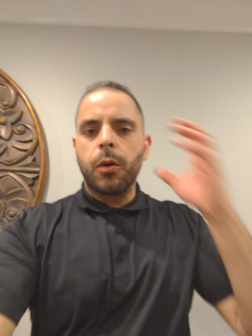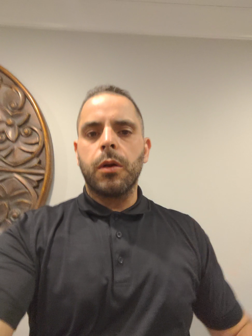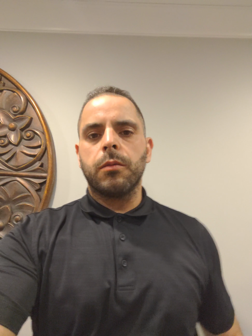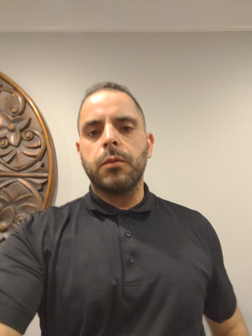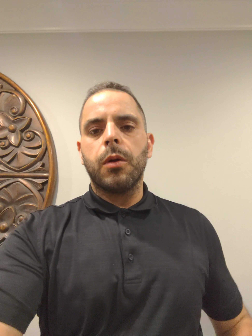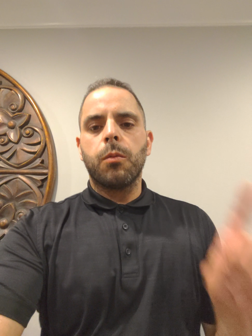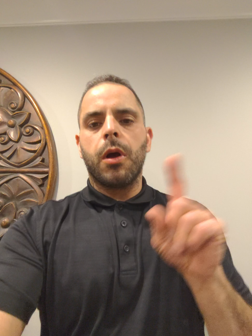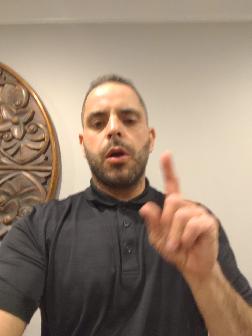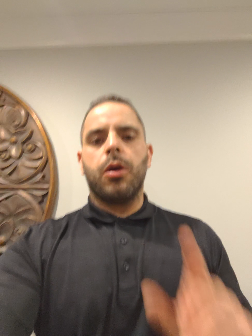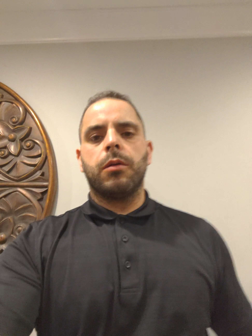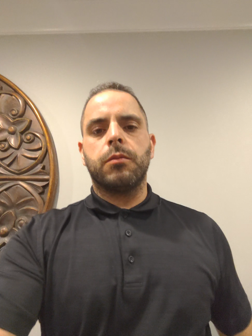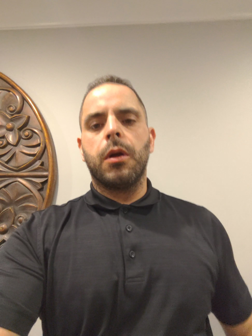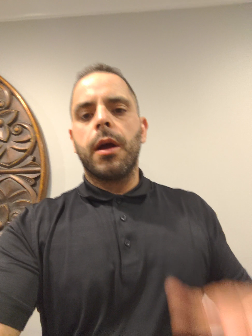where